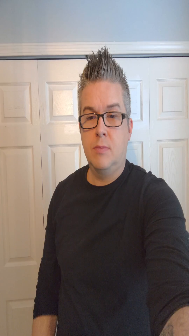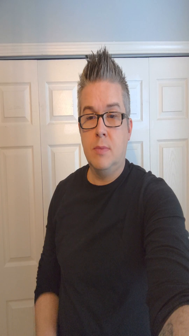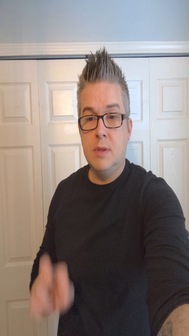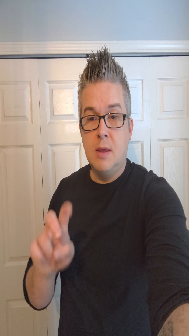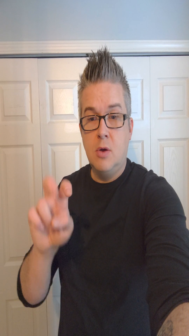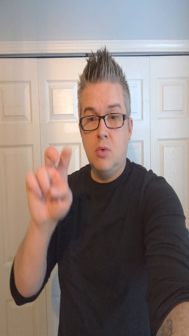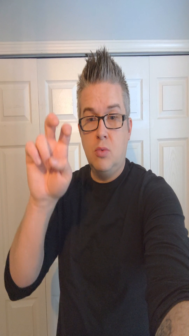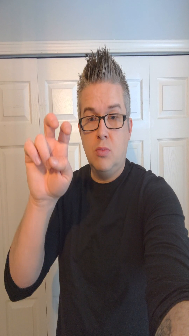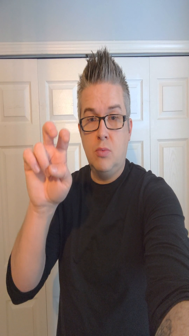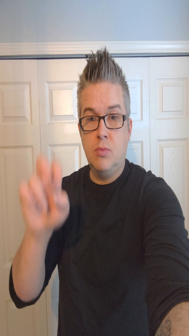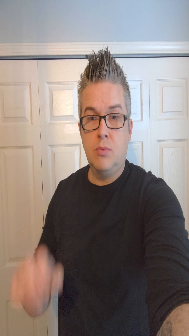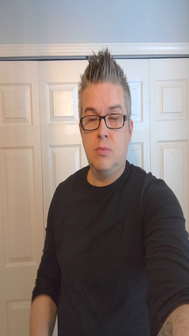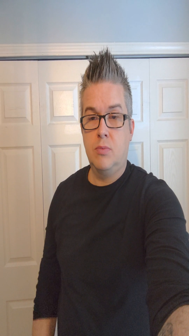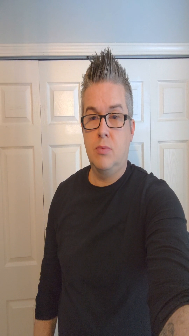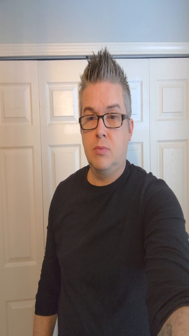stairs